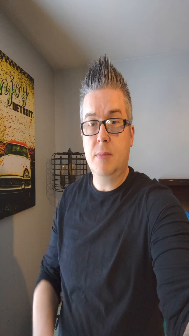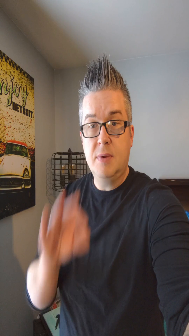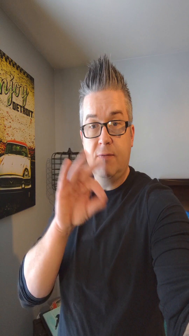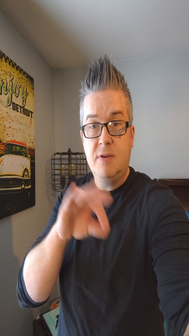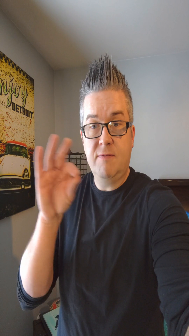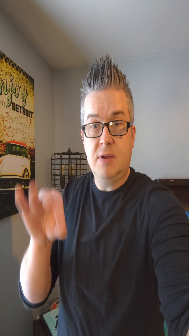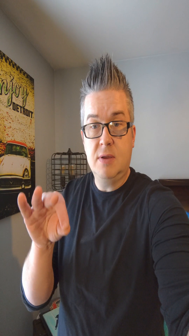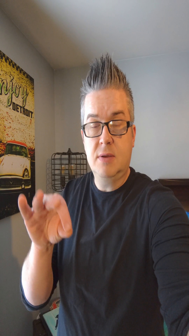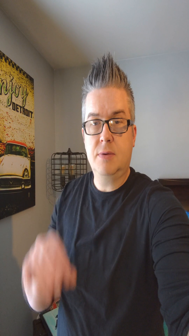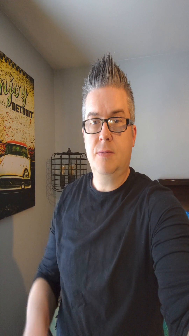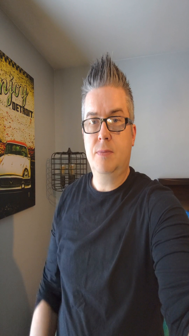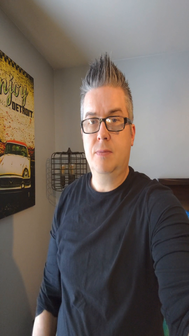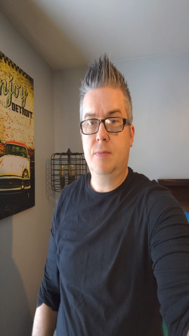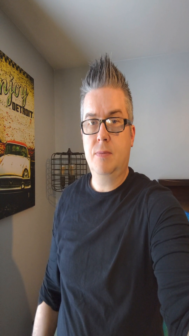french fries